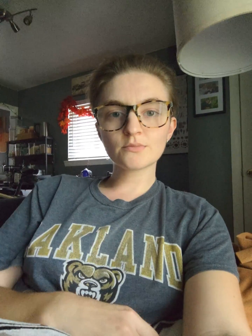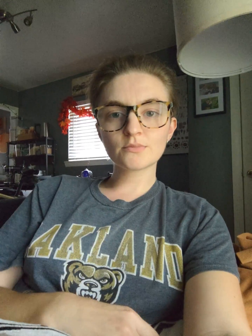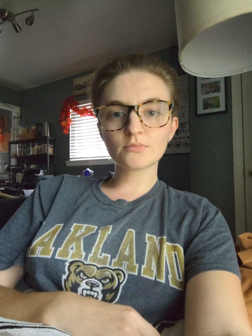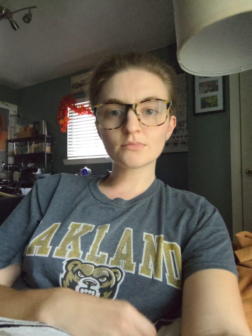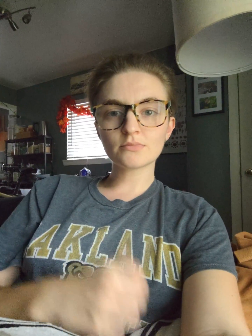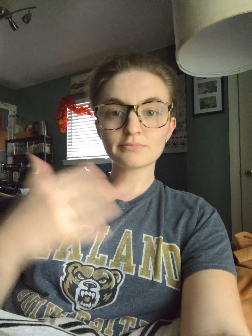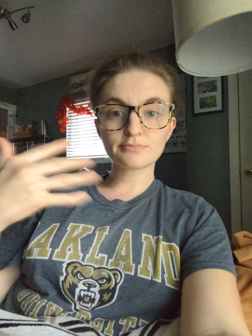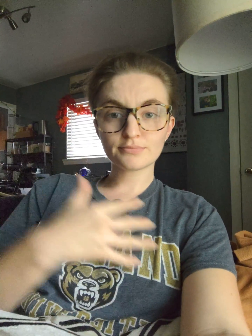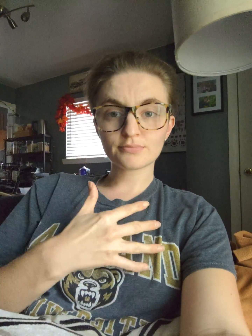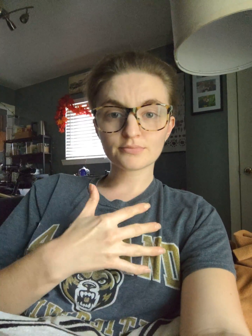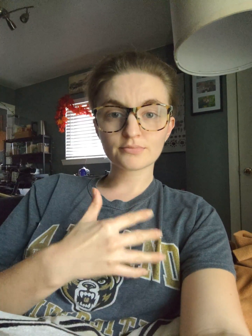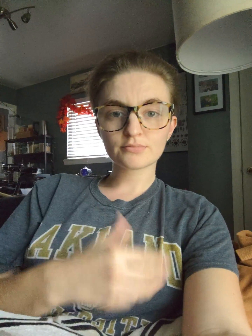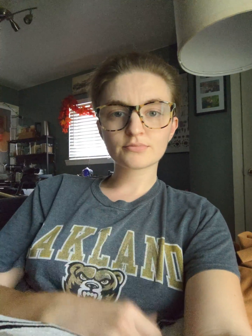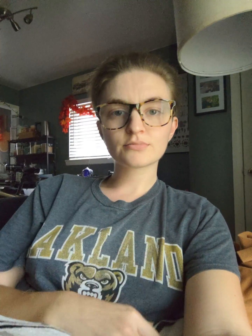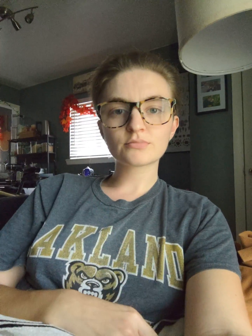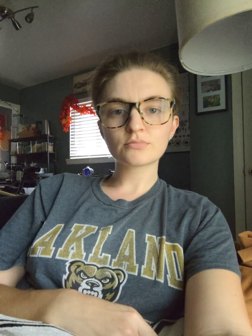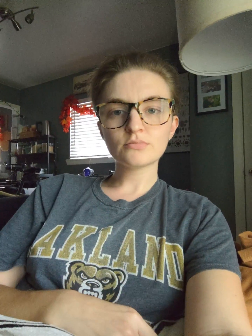scared